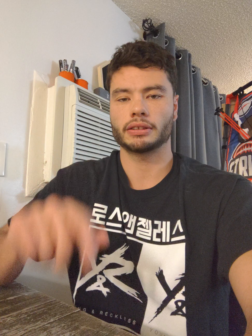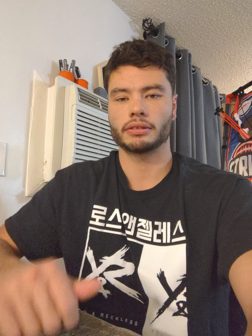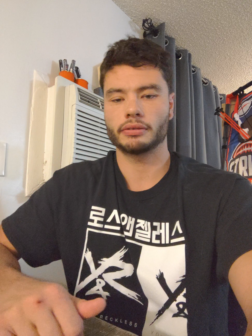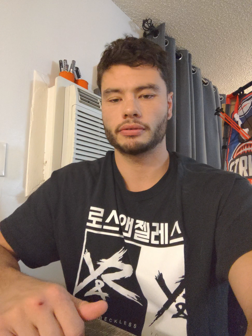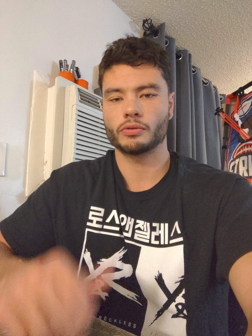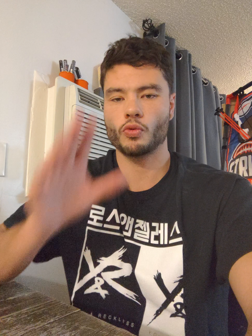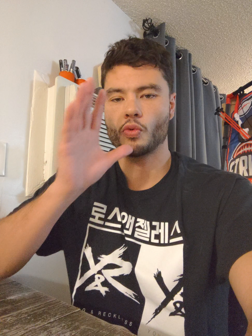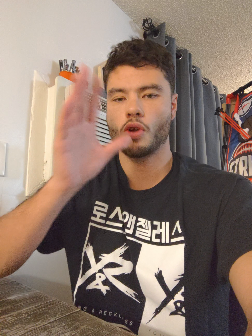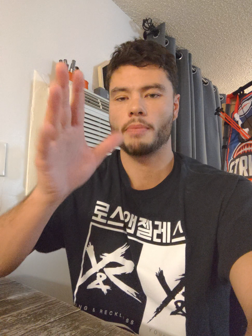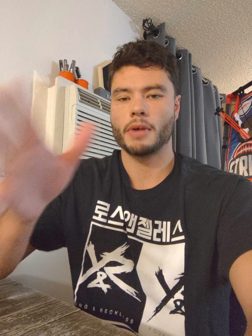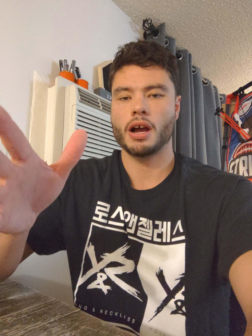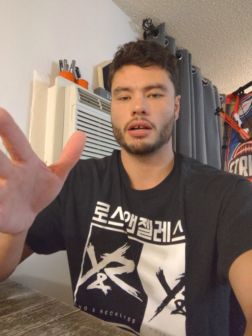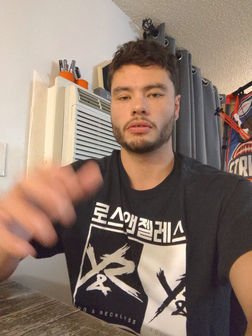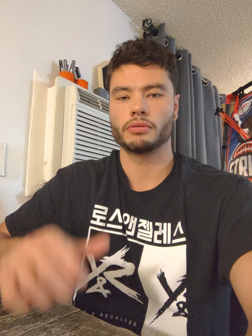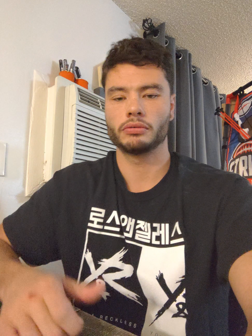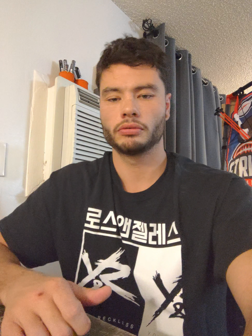grandma